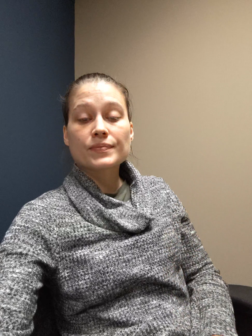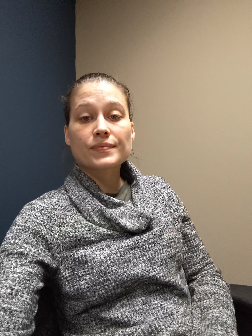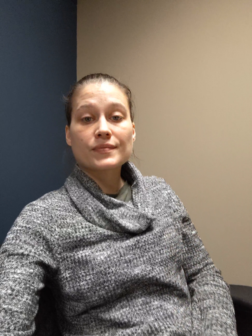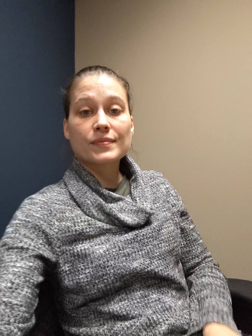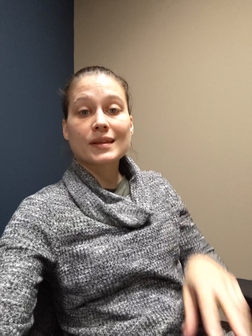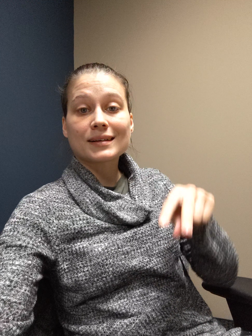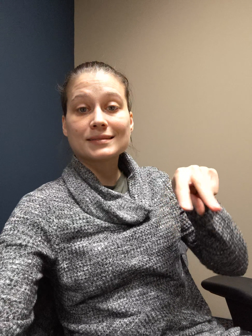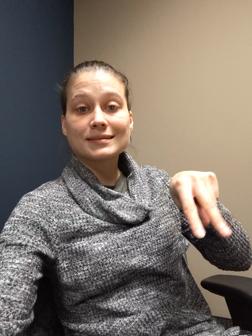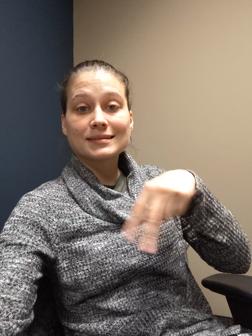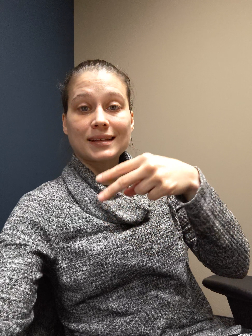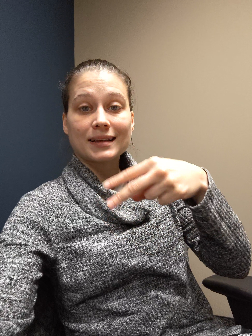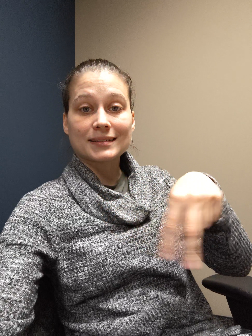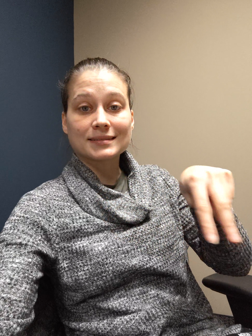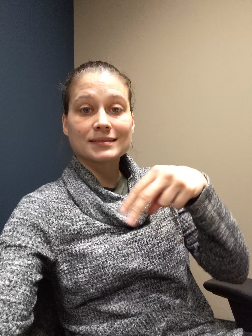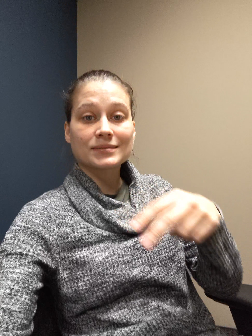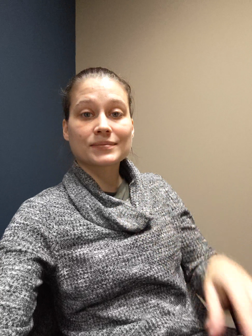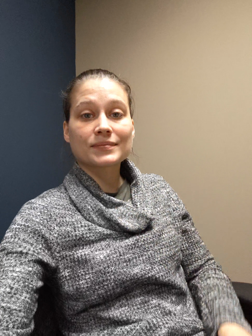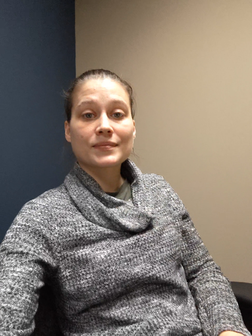dance